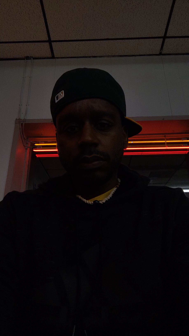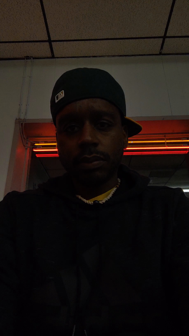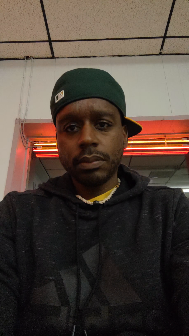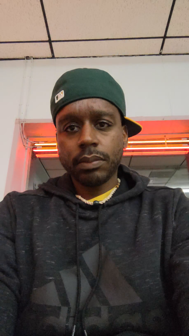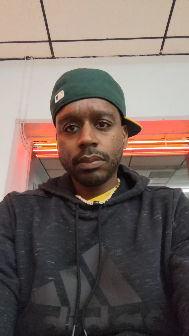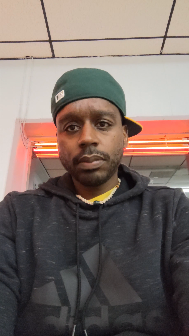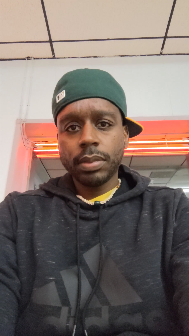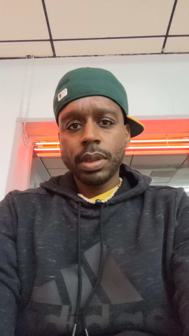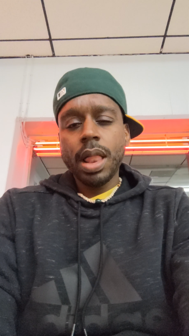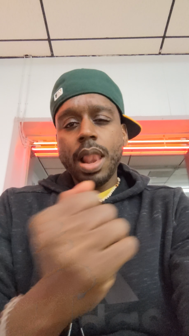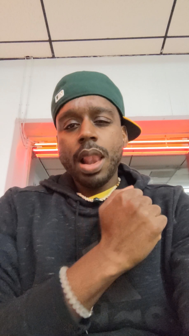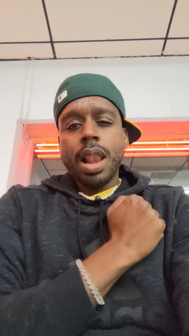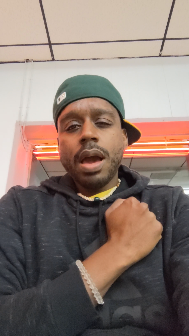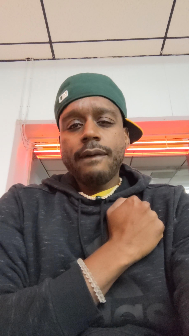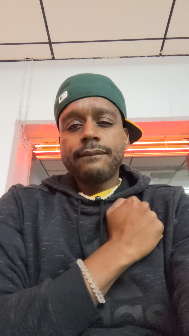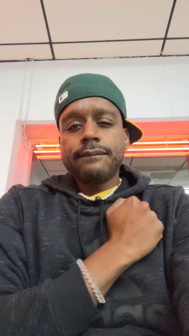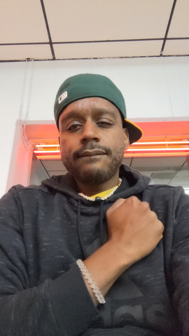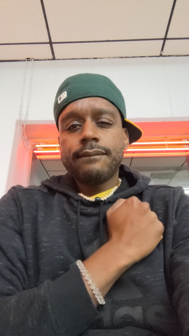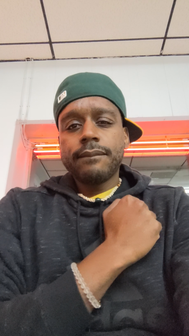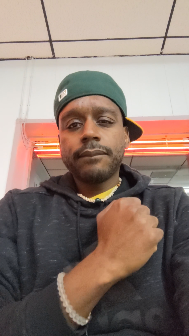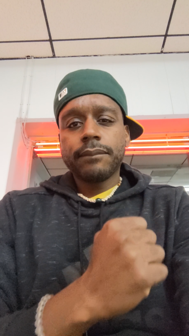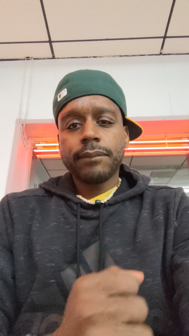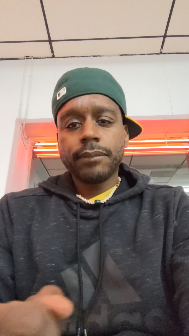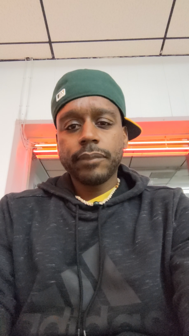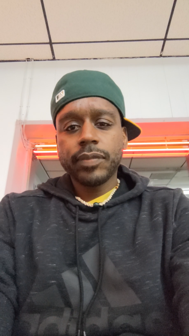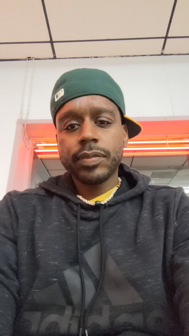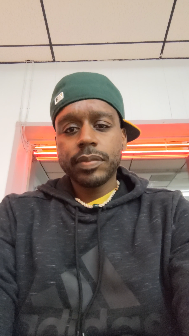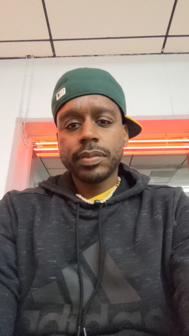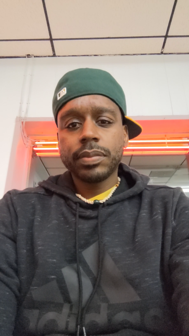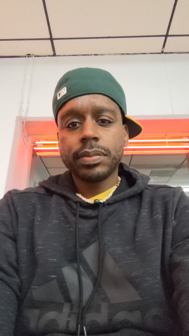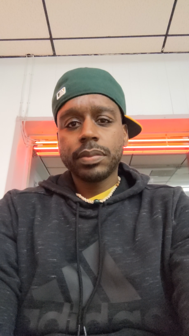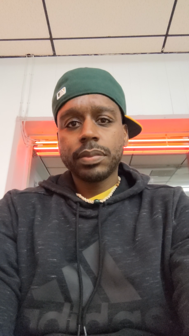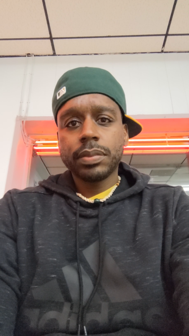love